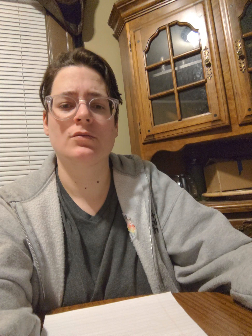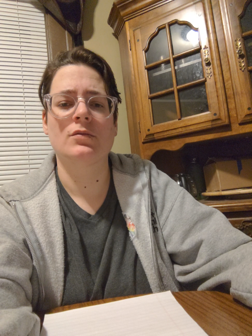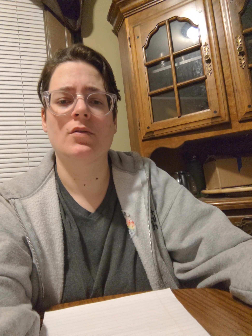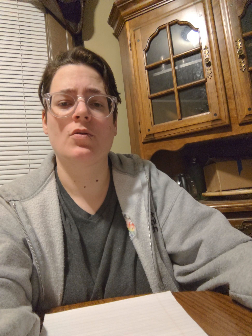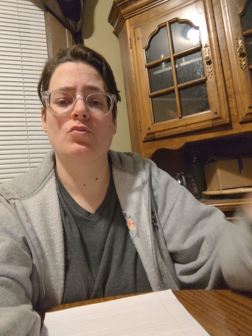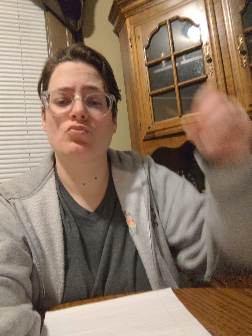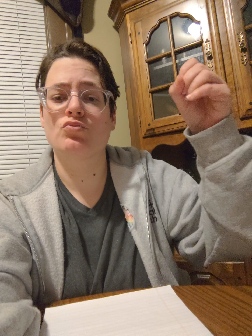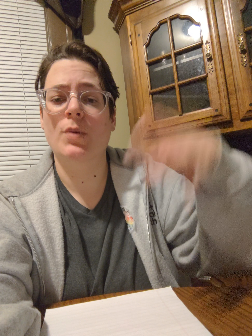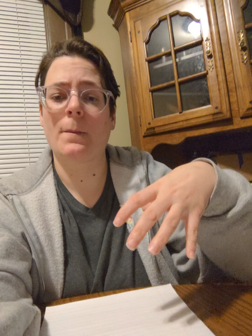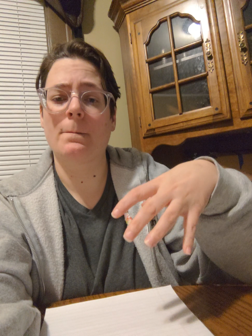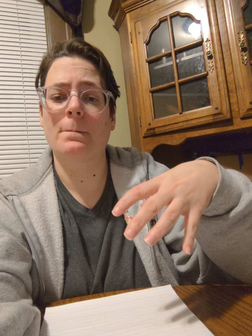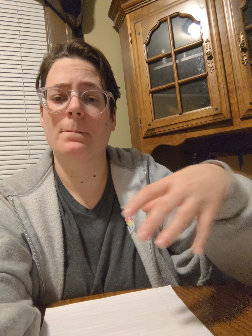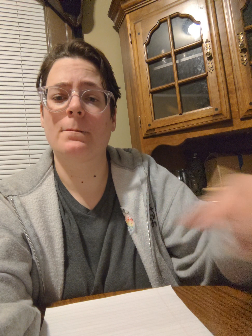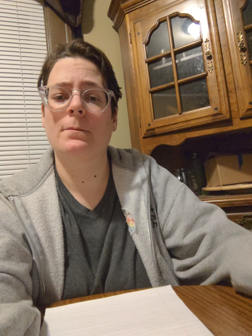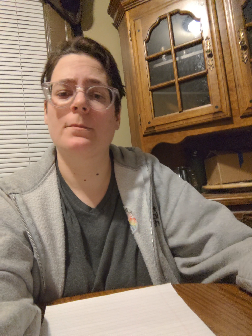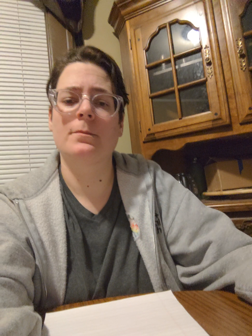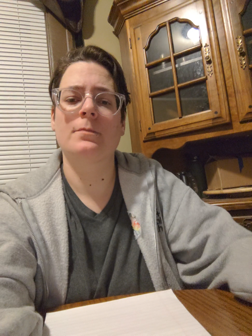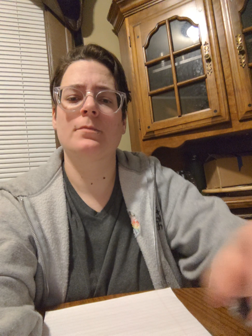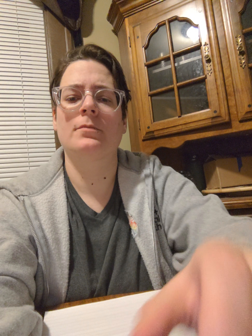drop